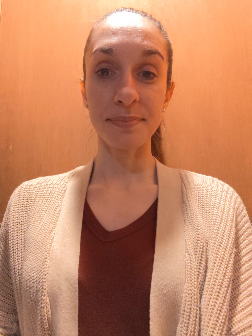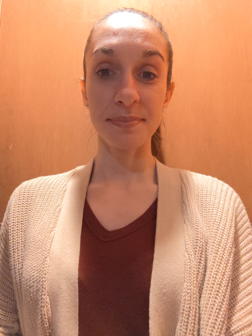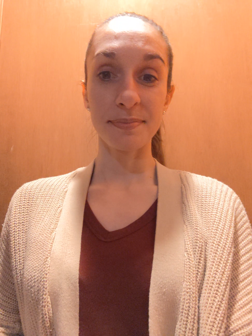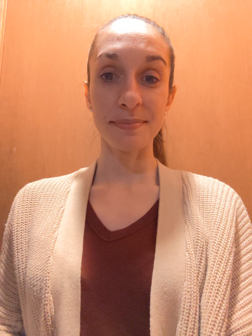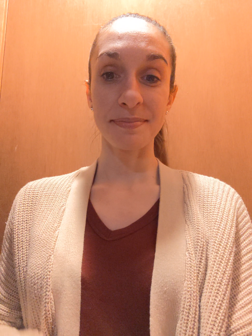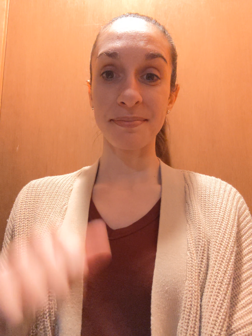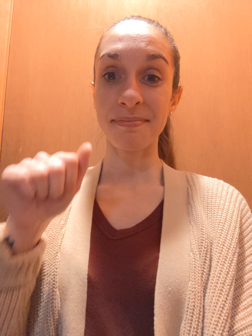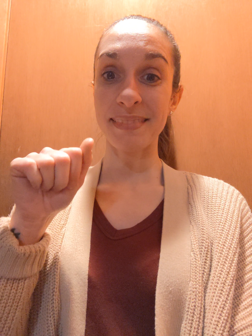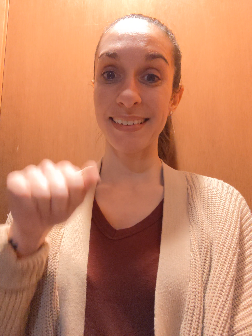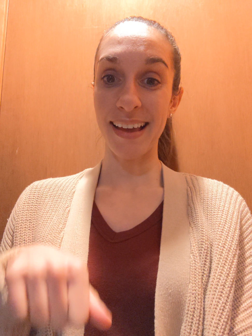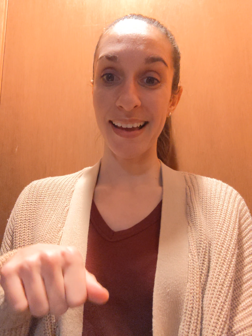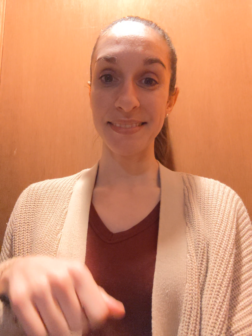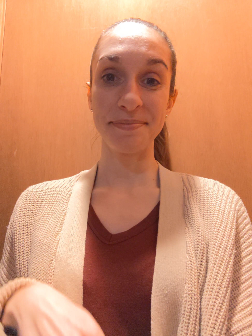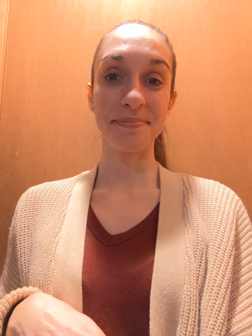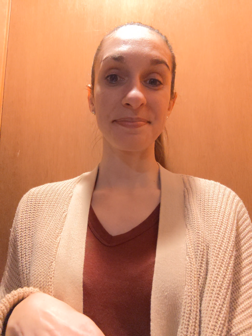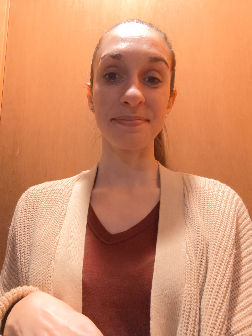can